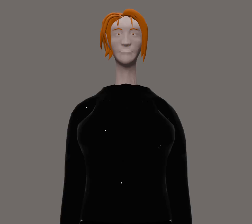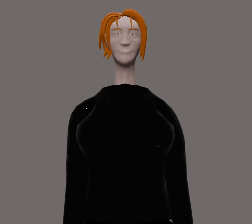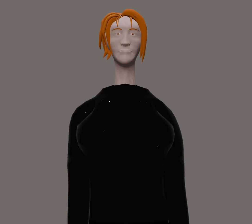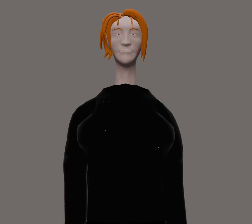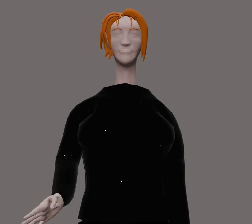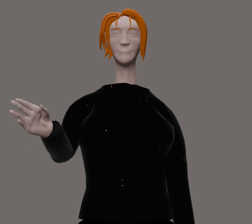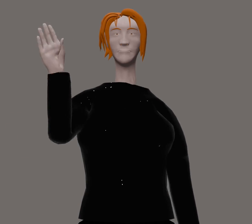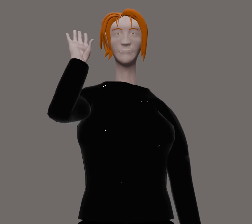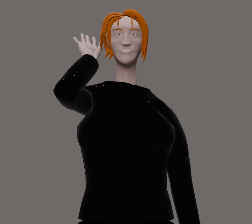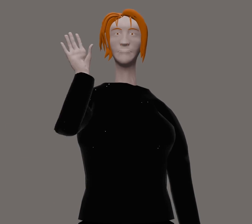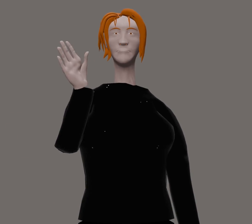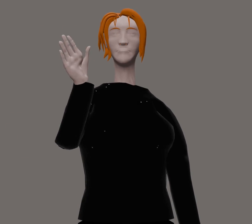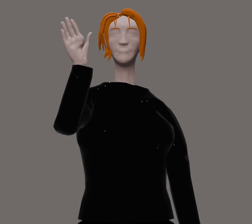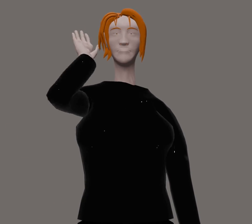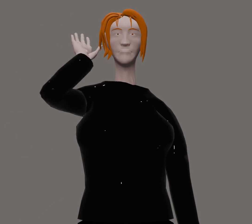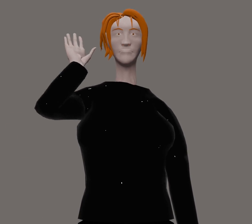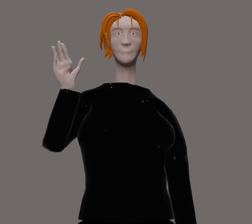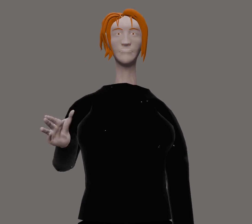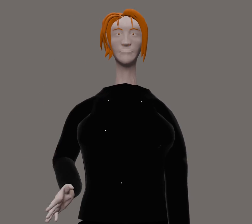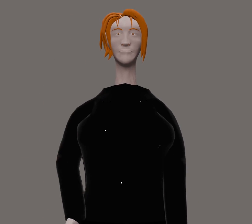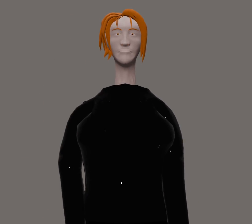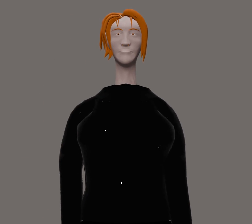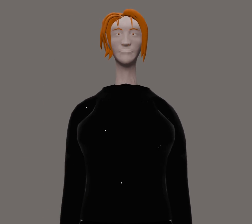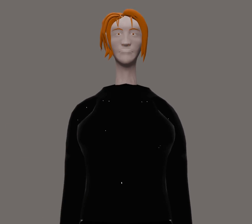Before (Past)